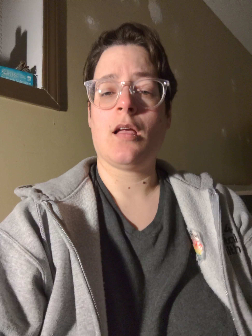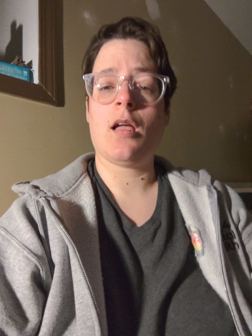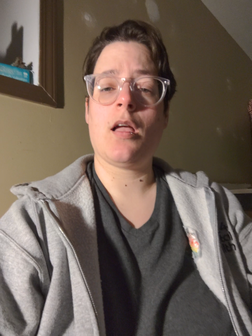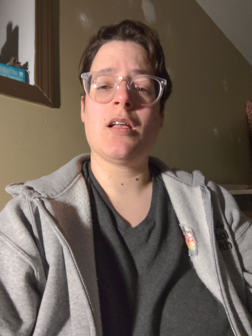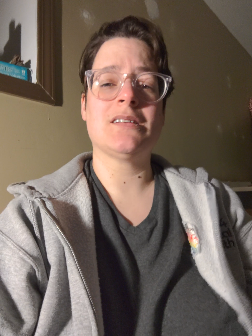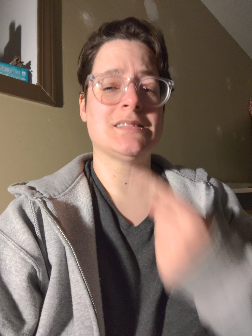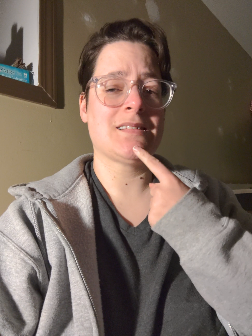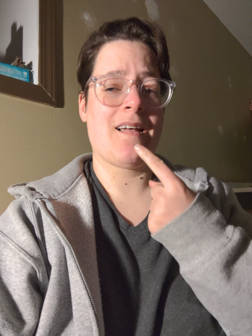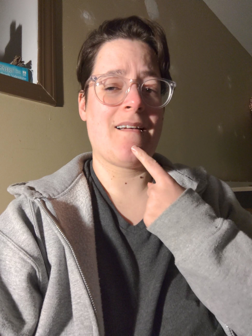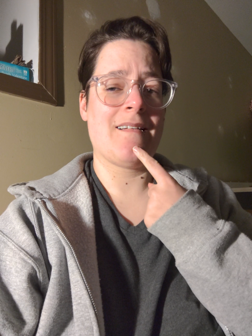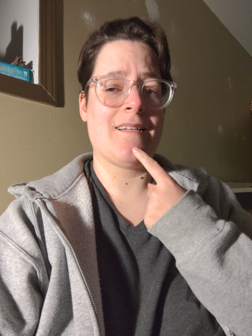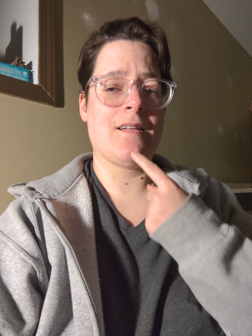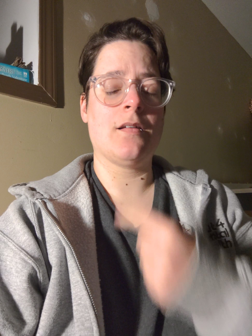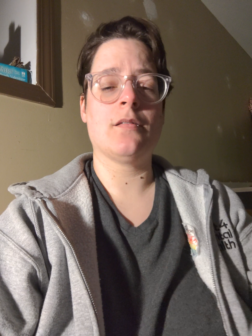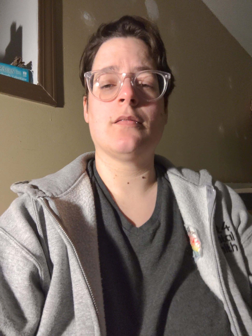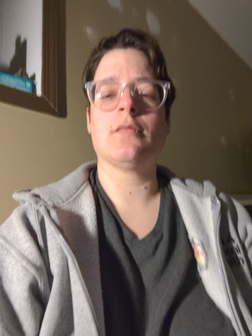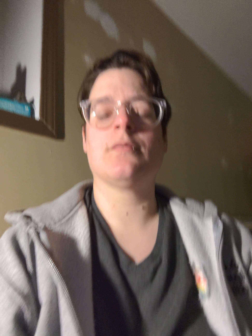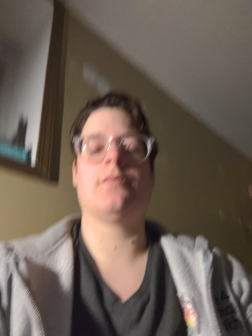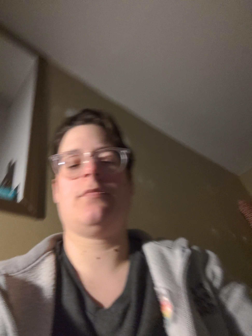say